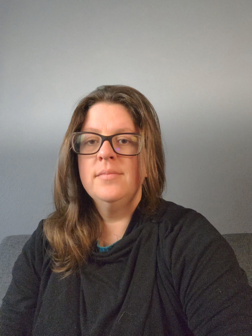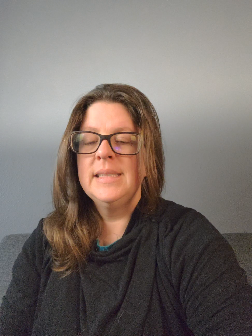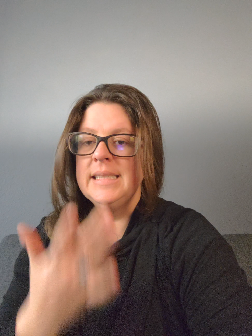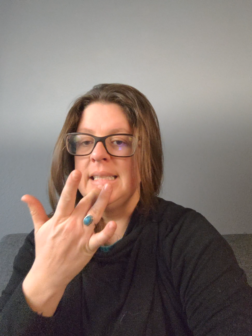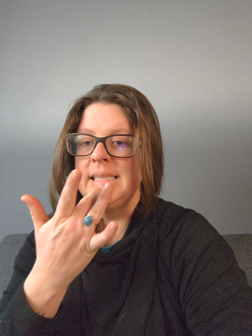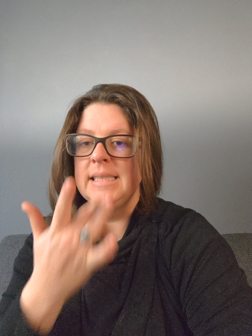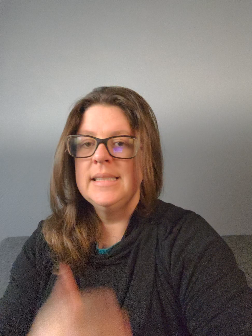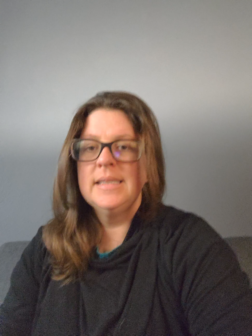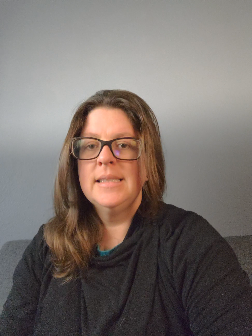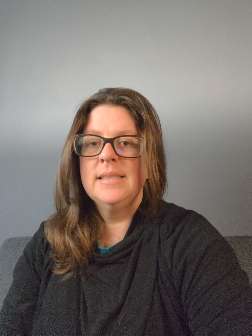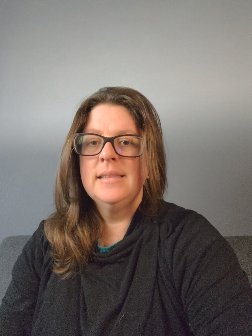taste